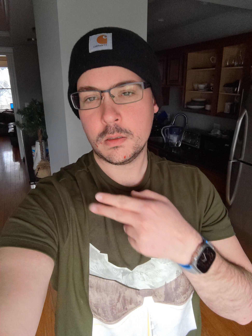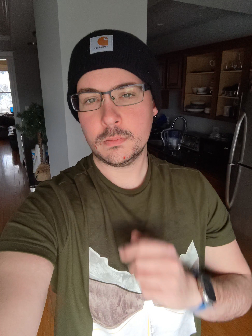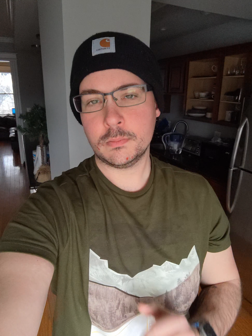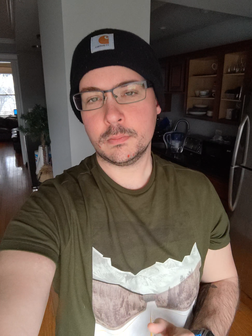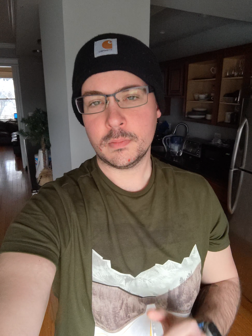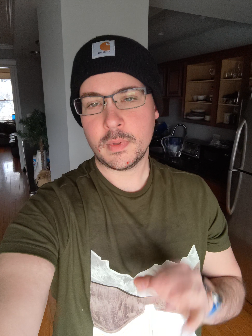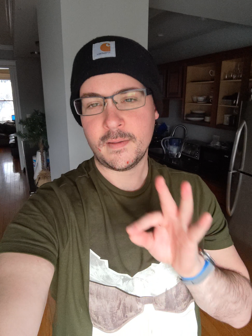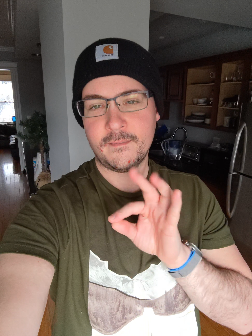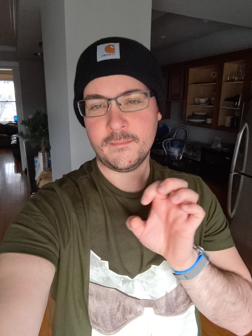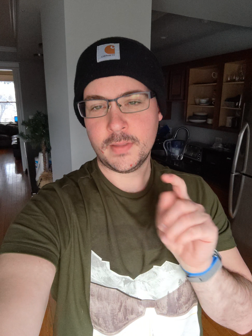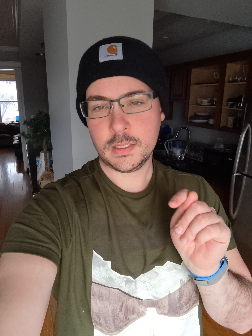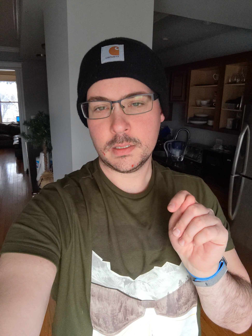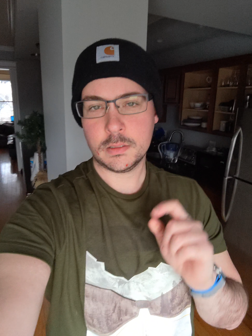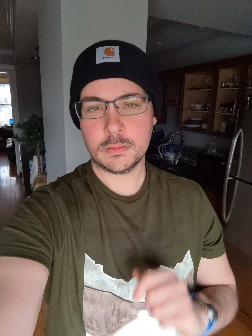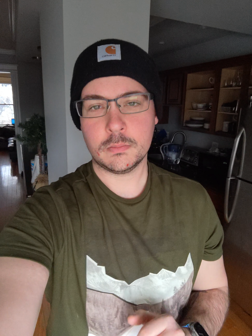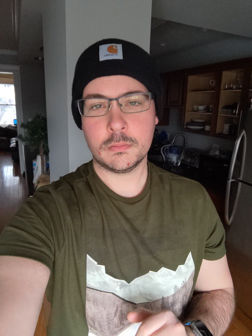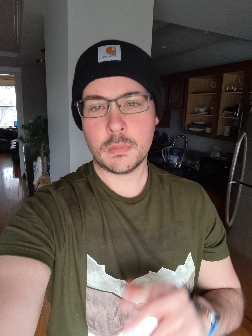feet